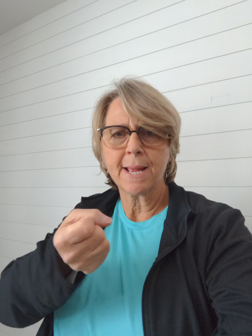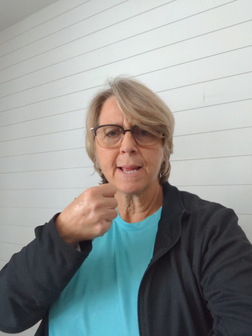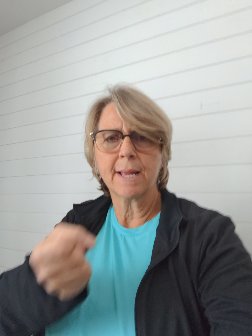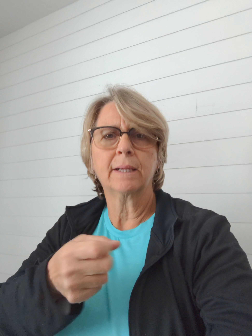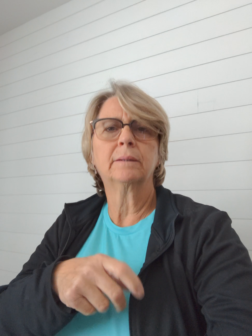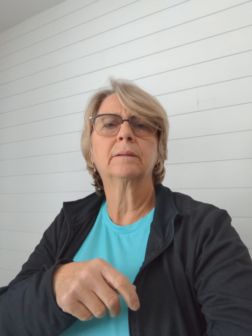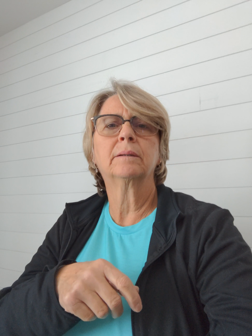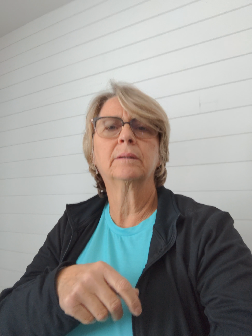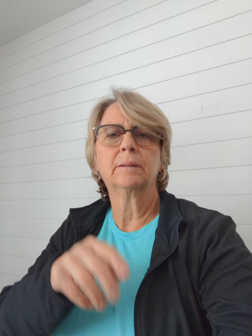make